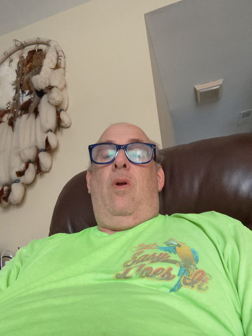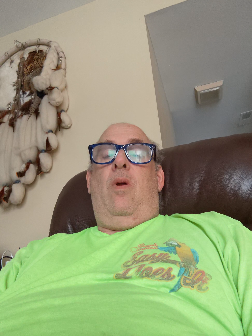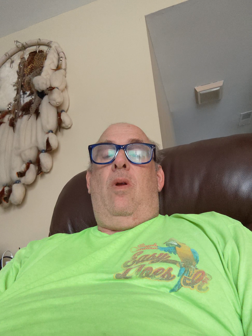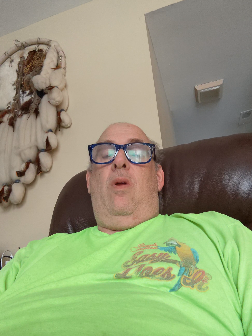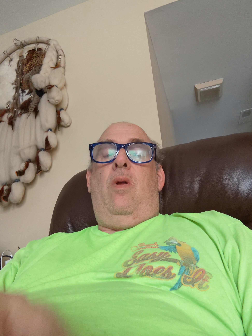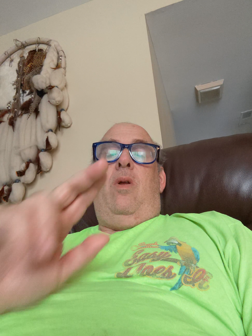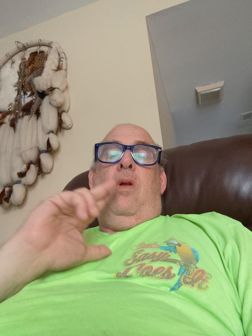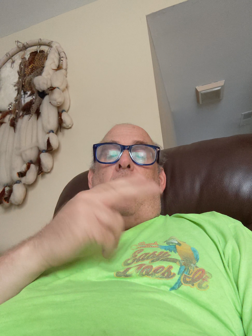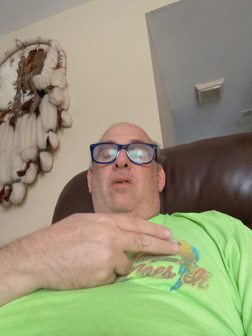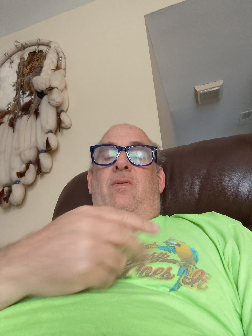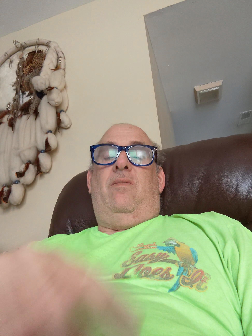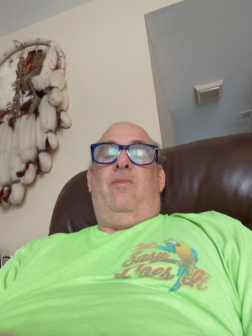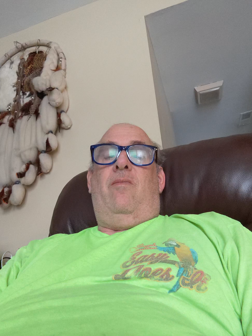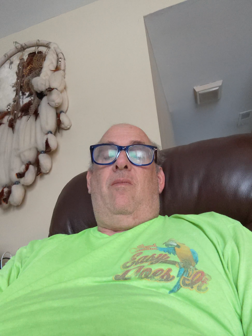we